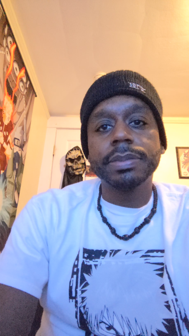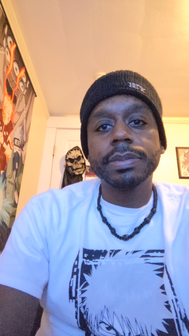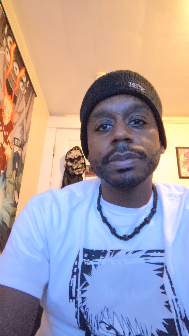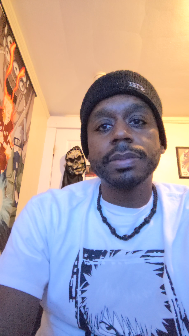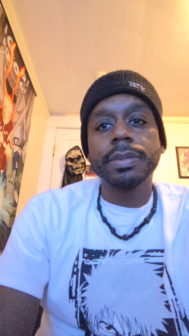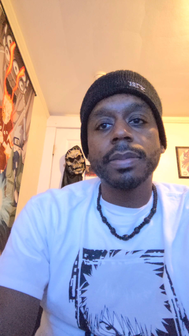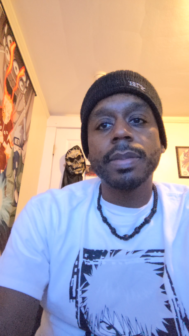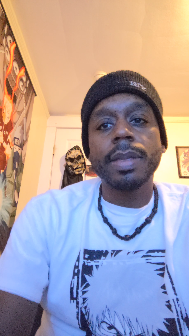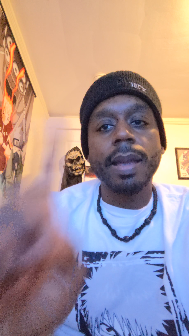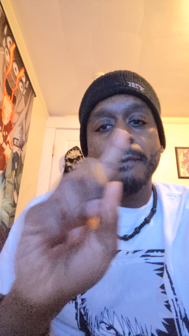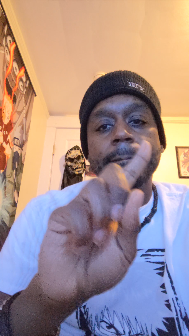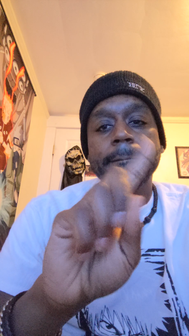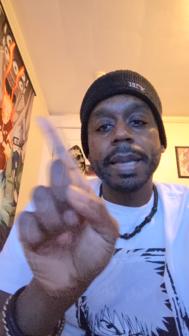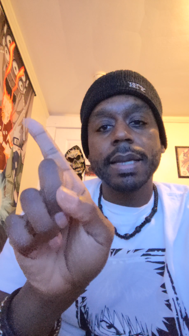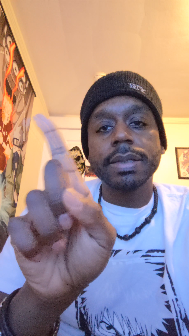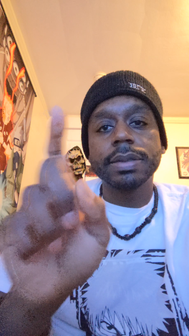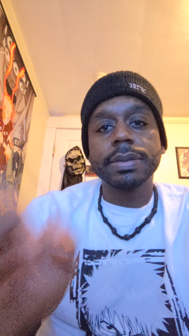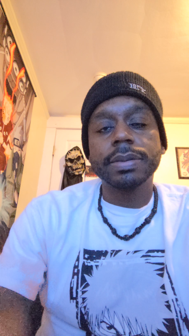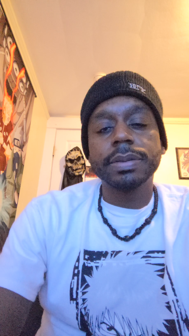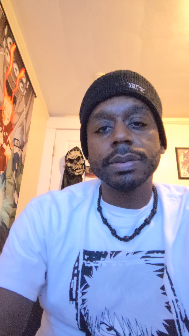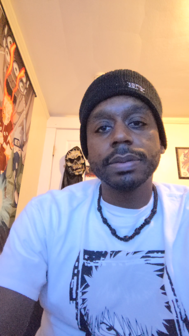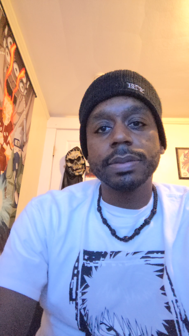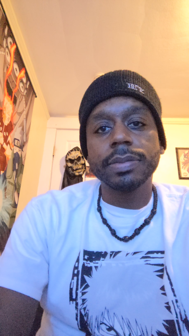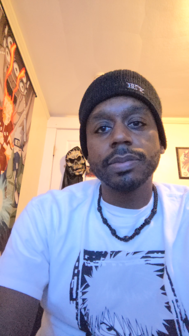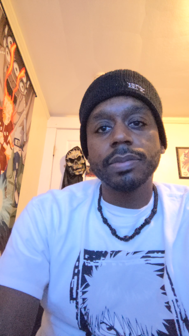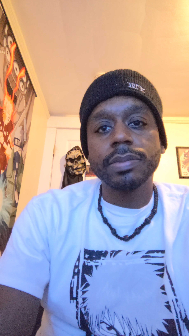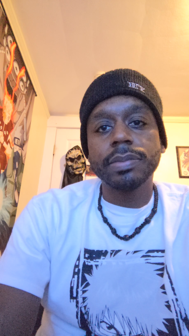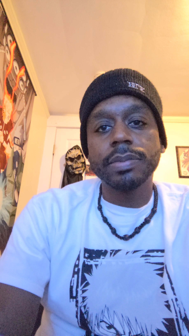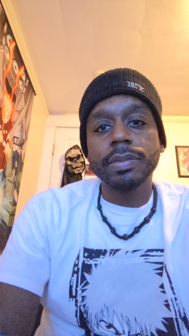but